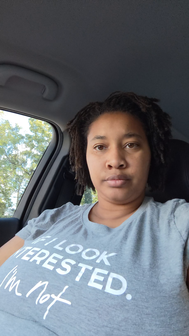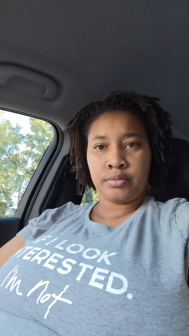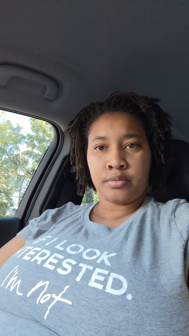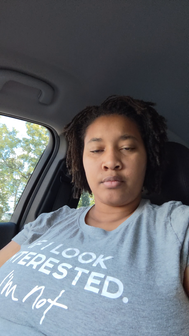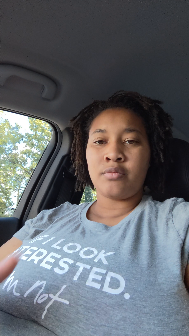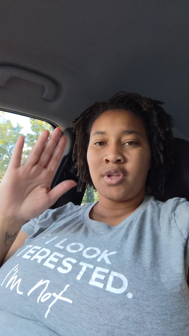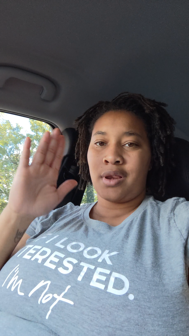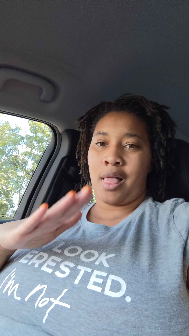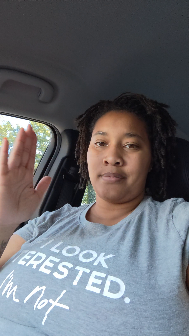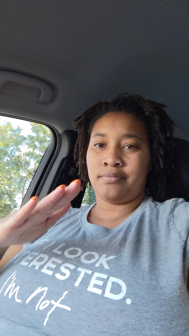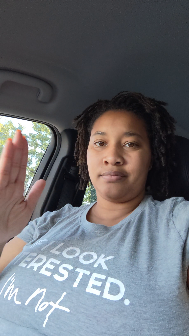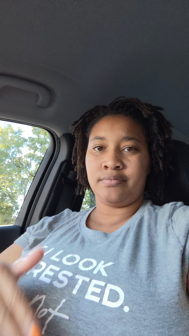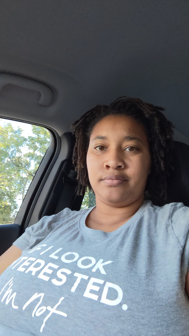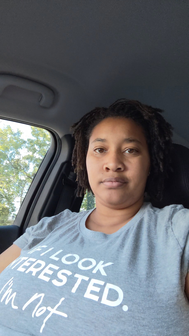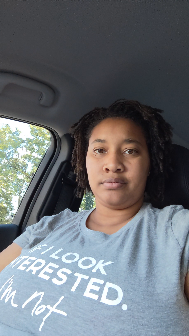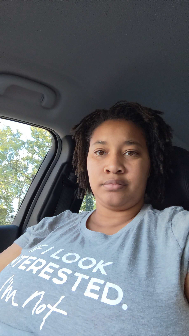clap